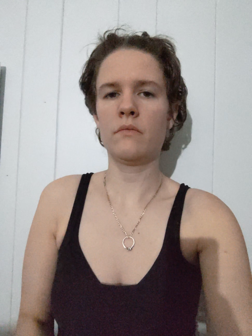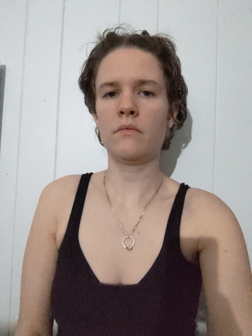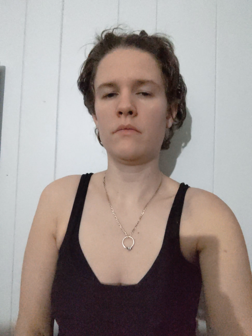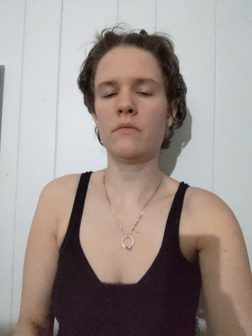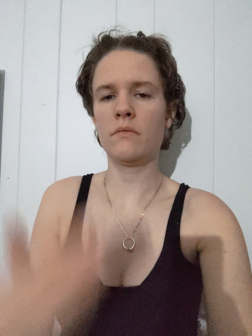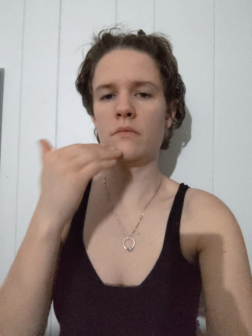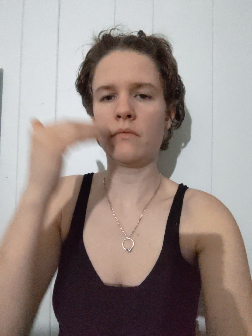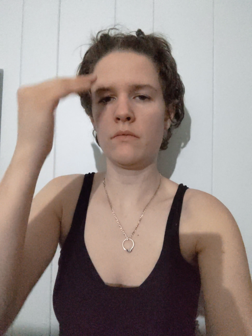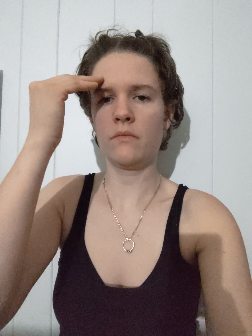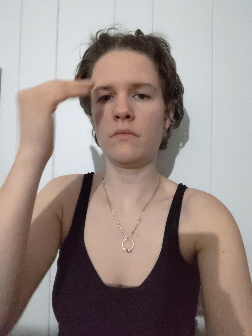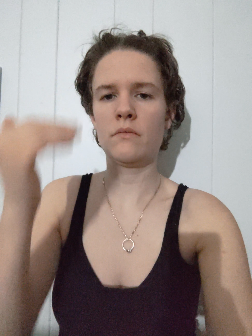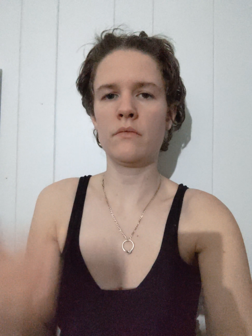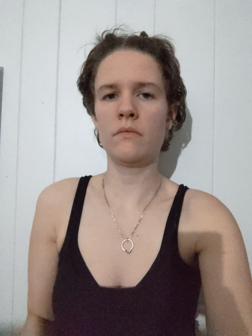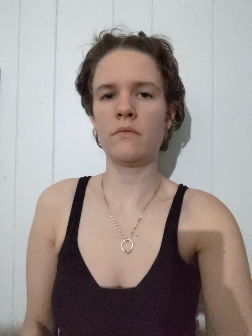head